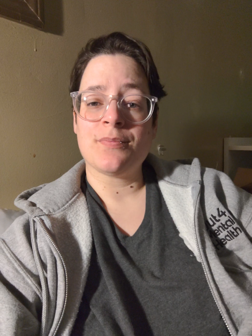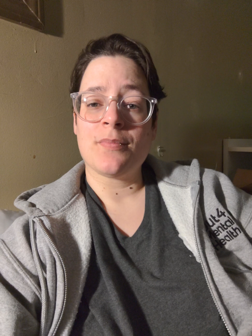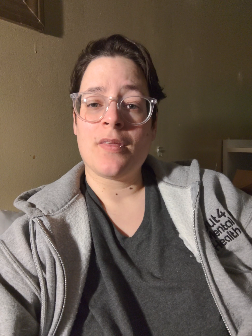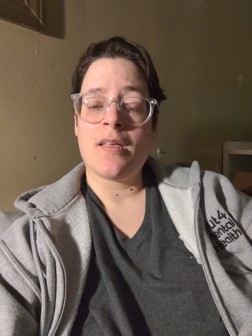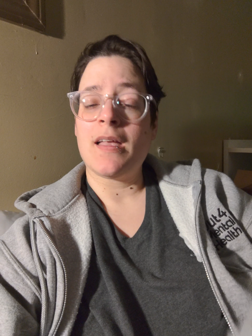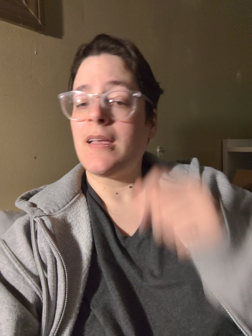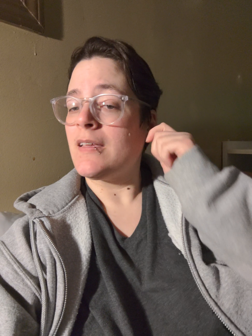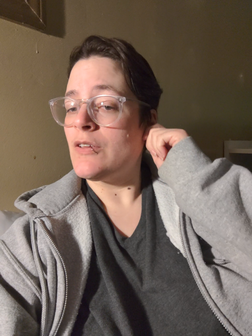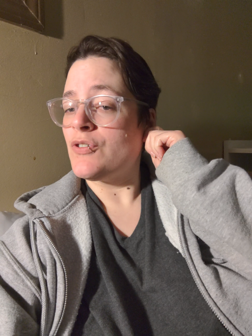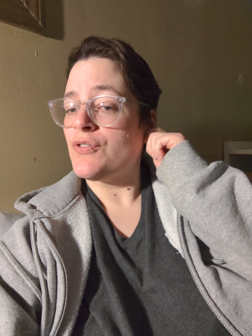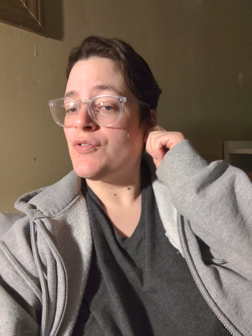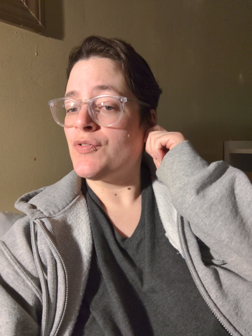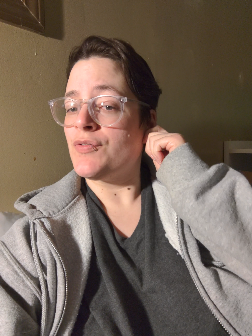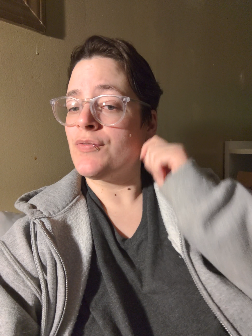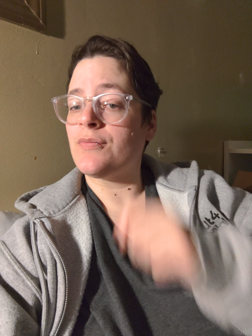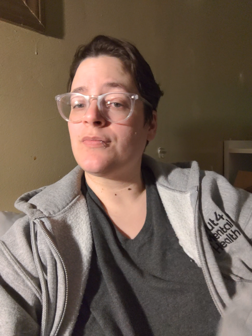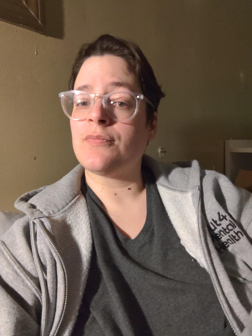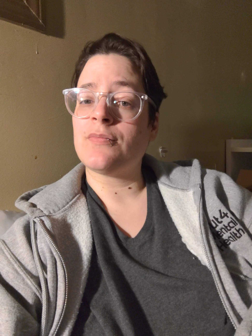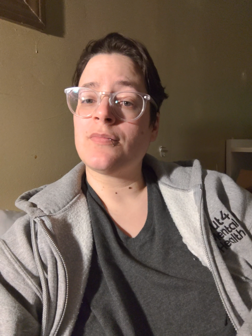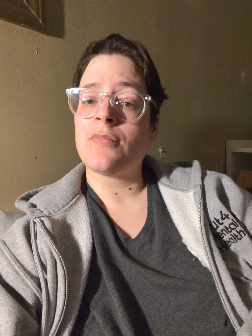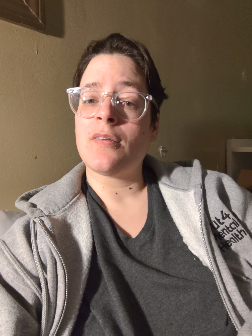ear